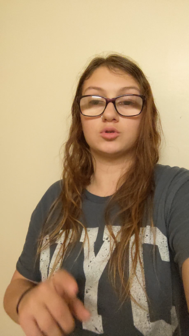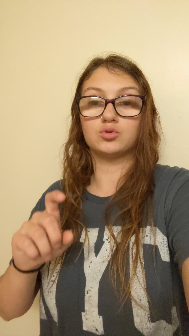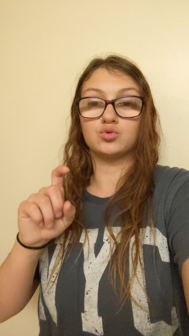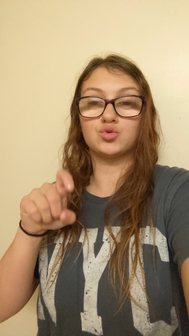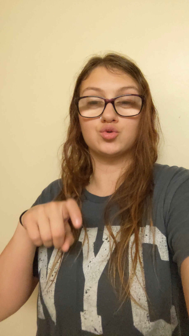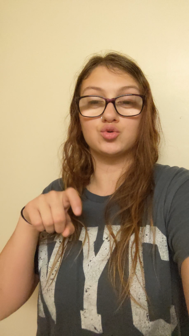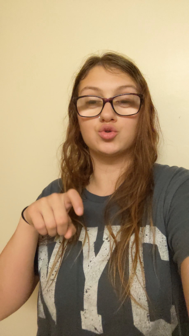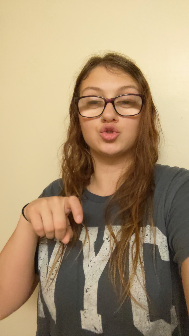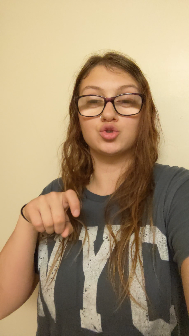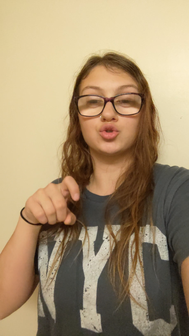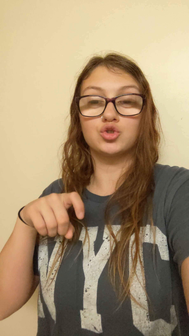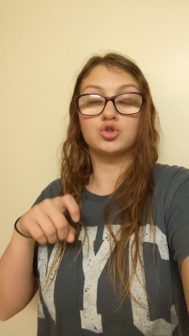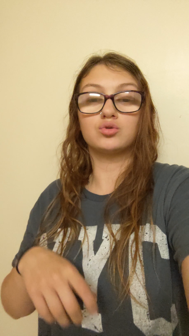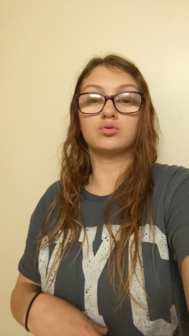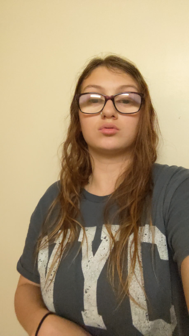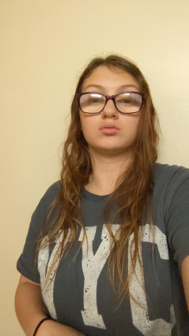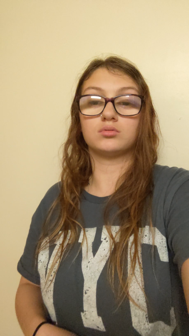should